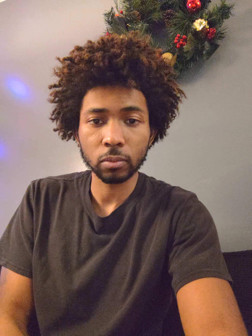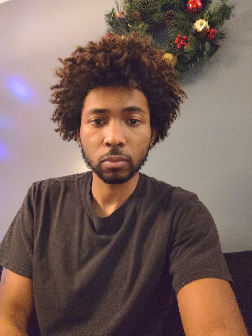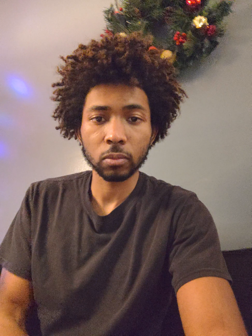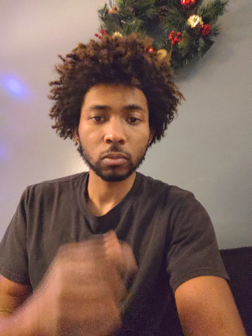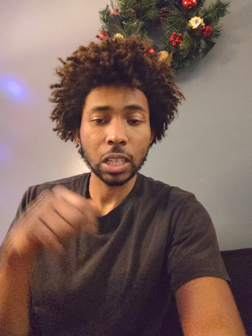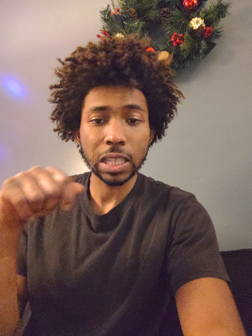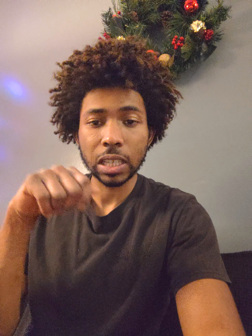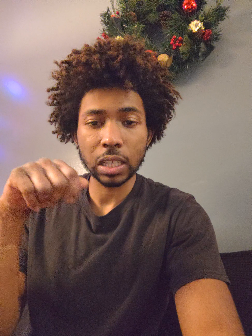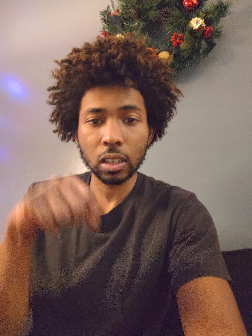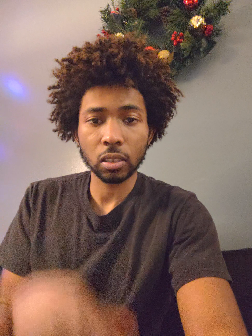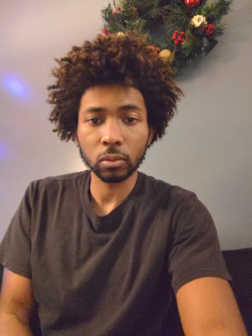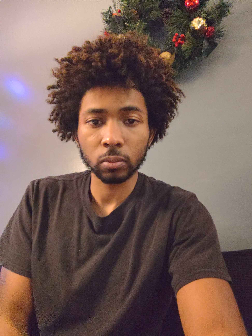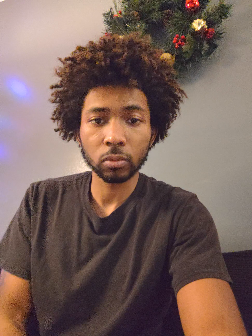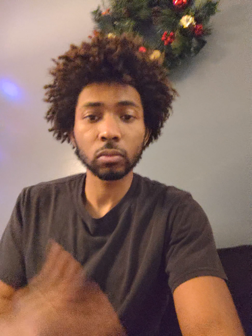toothbrush